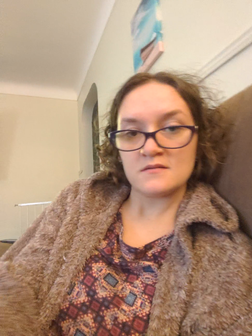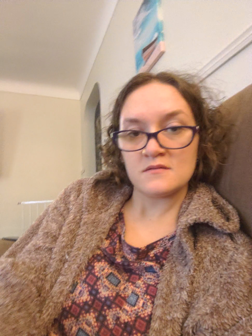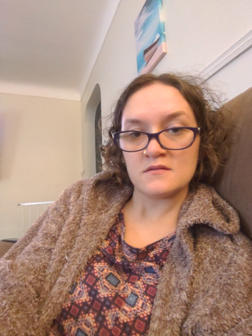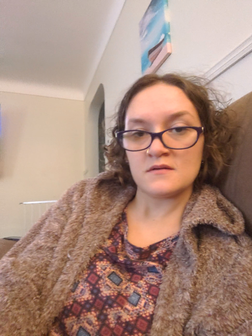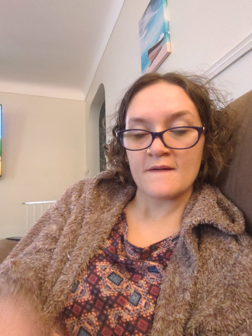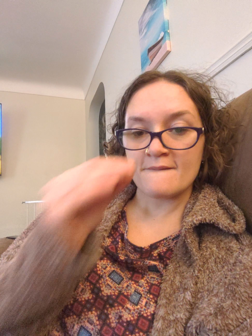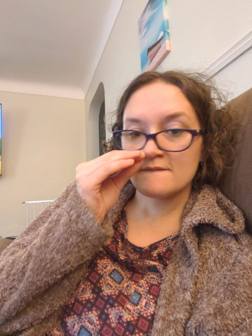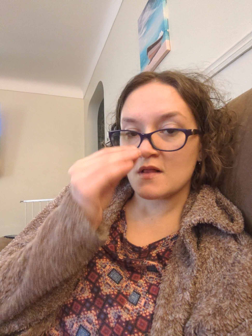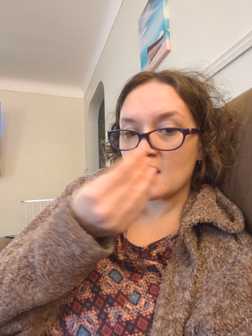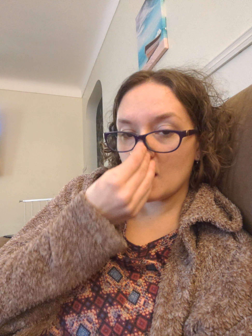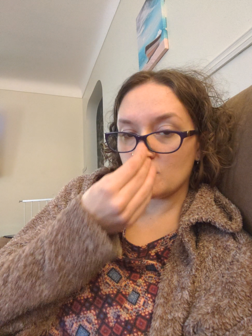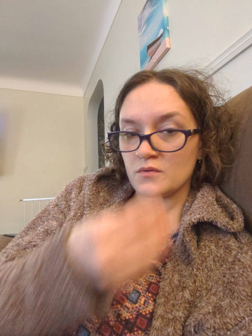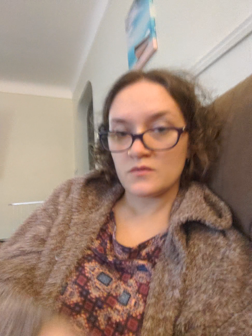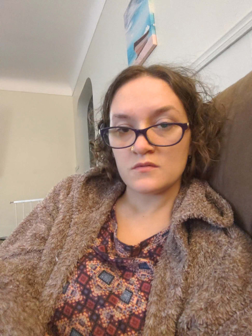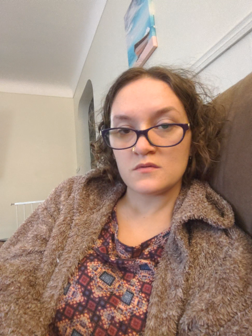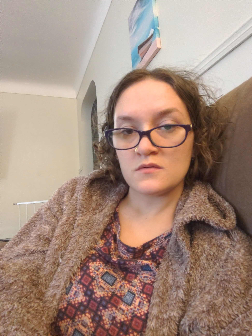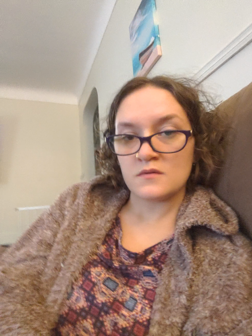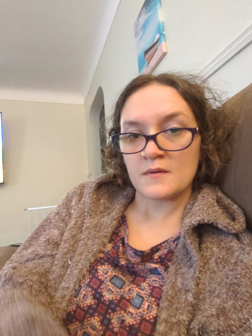flower